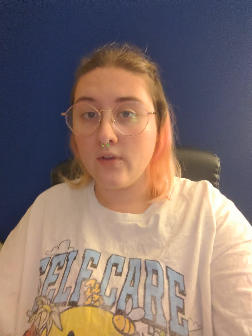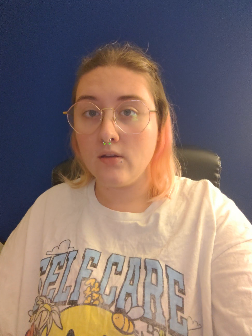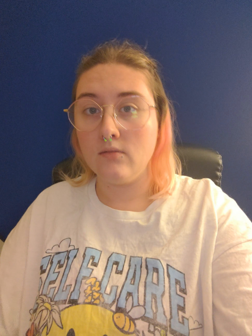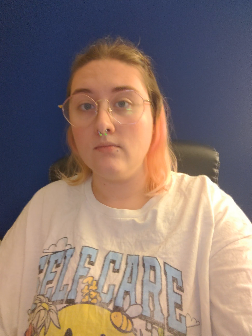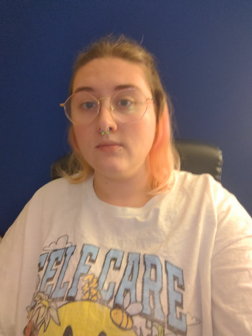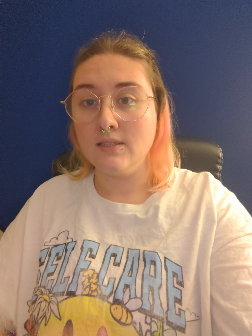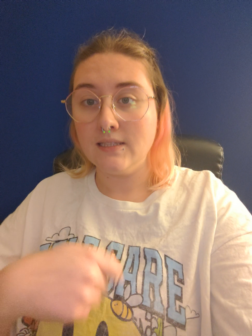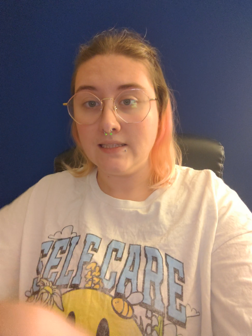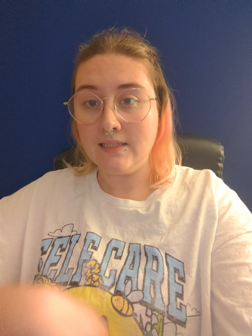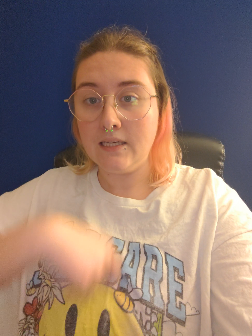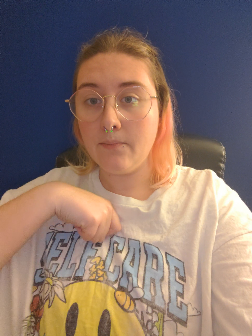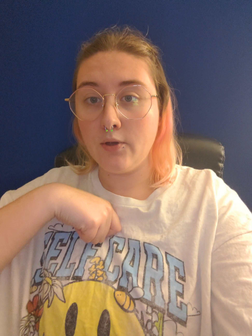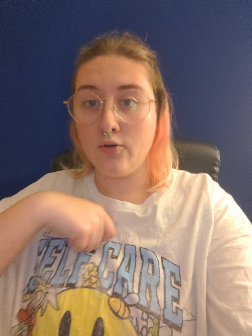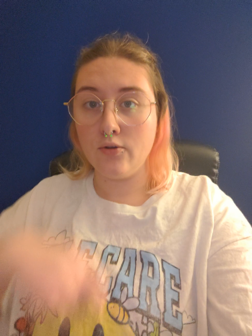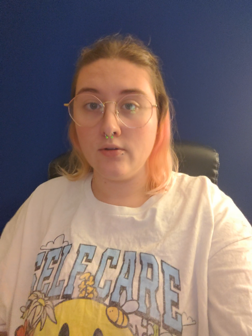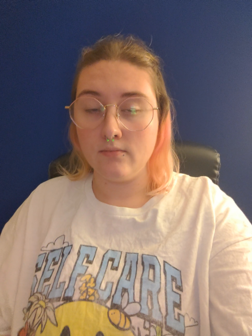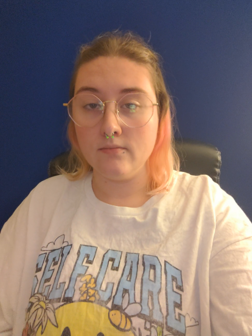zipper